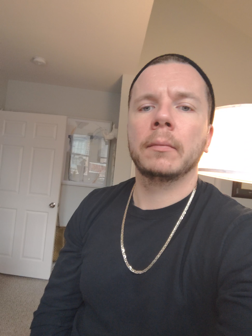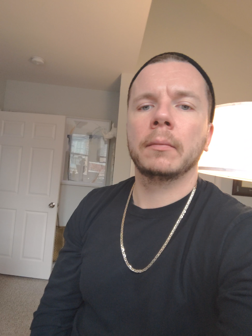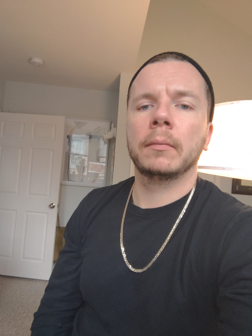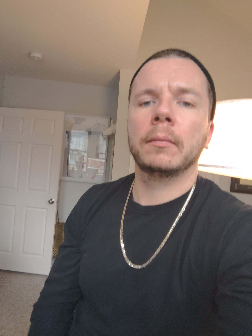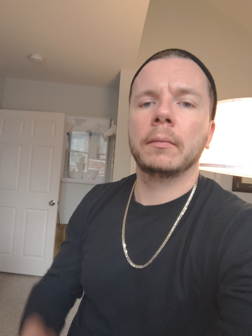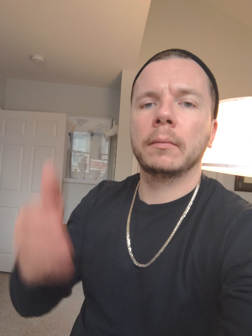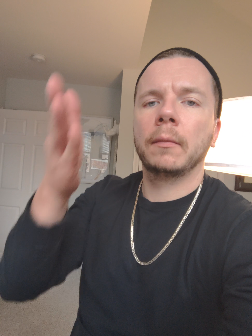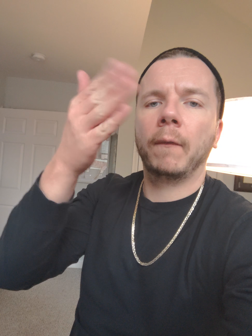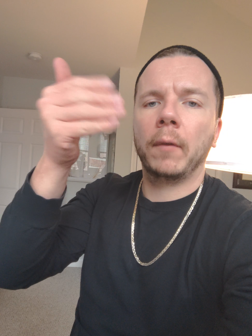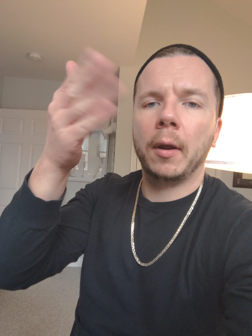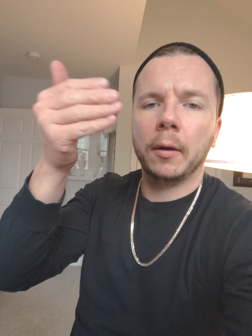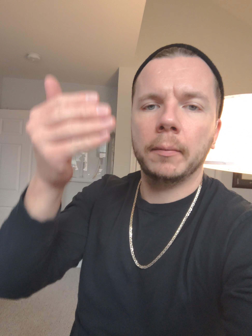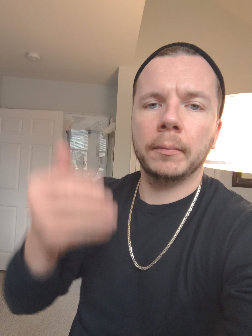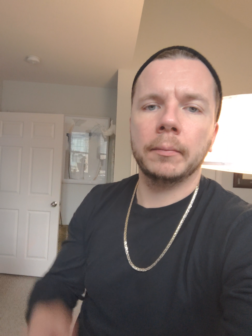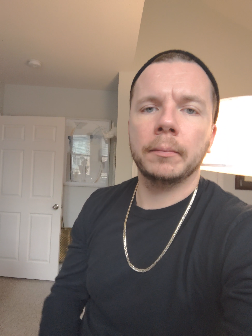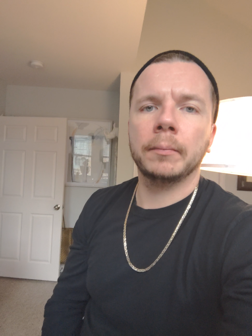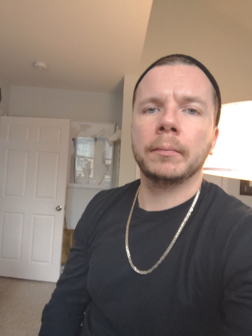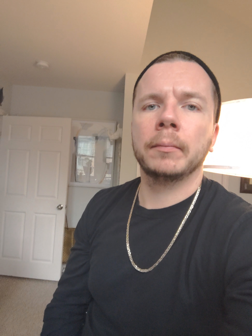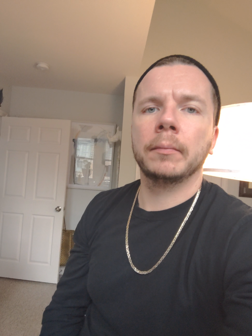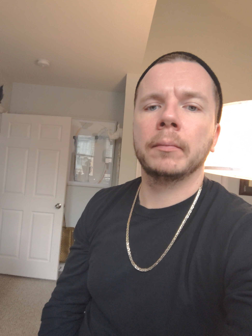flag